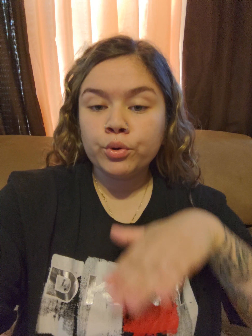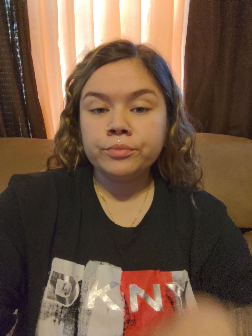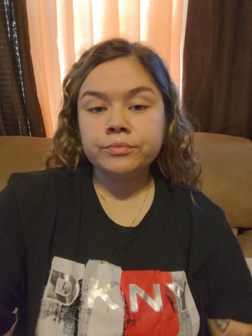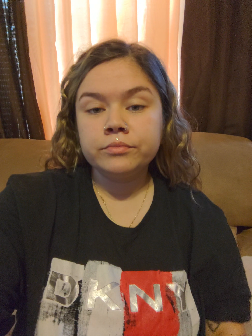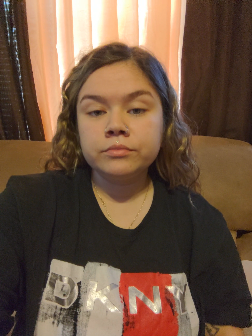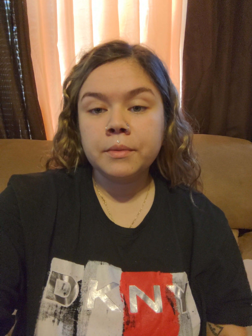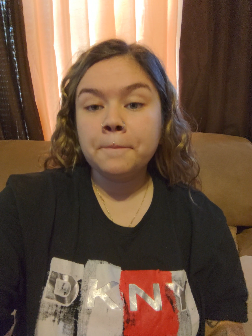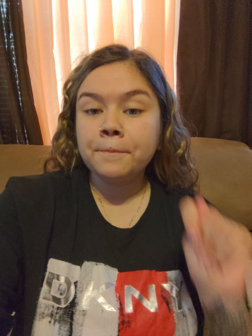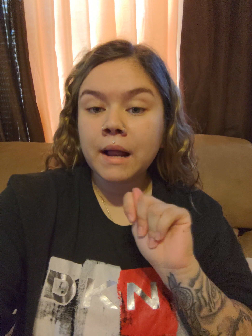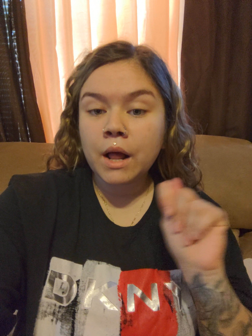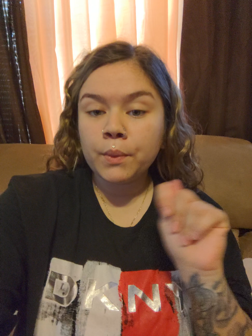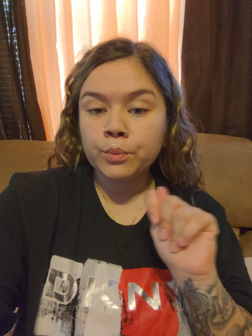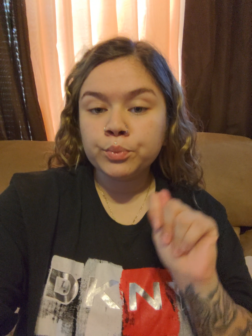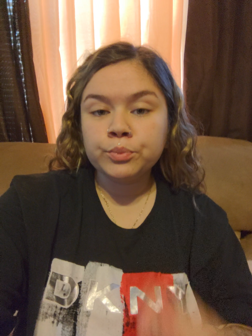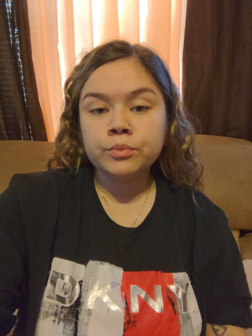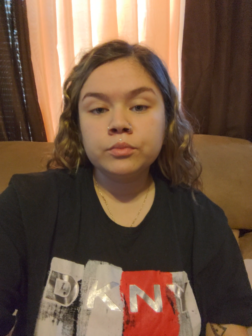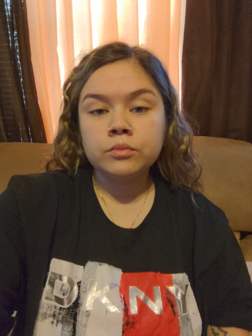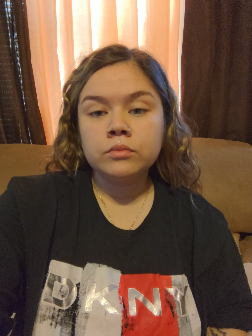bathroom